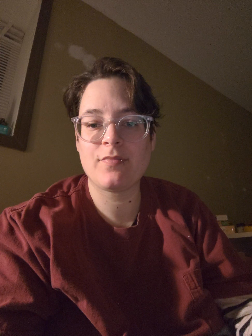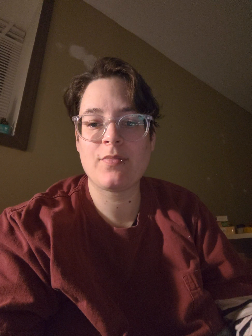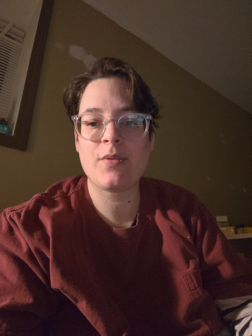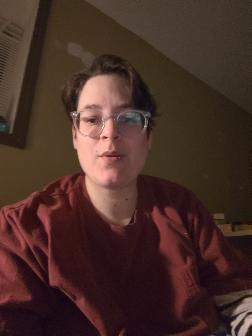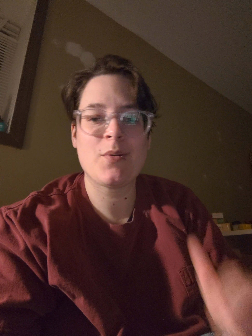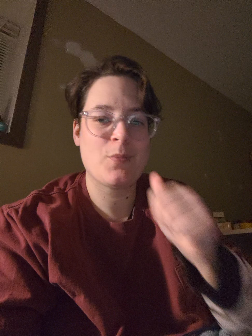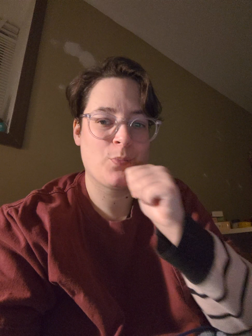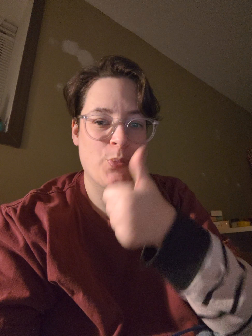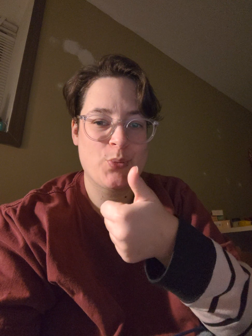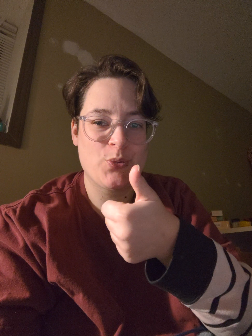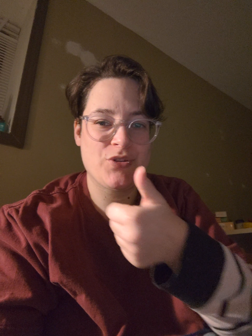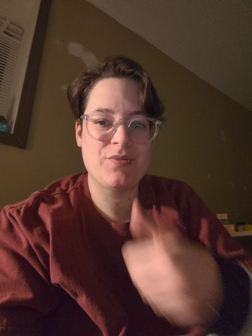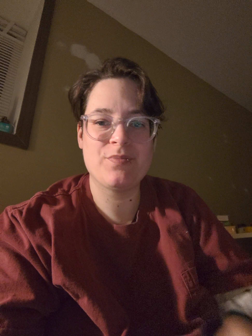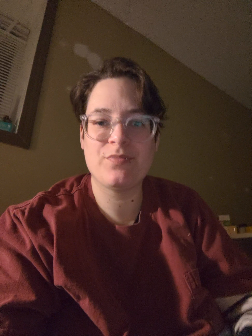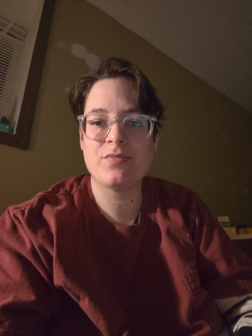tomorrow